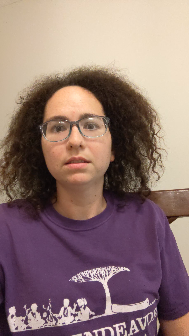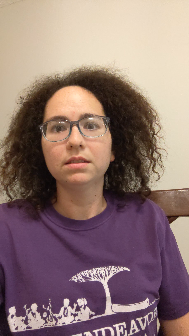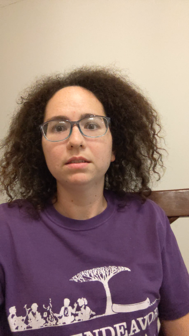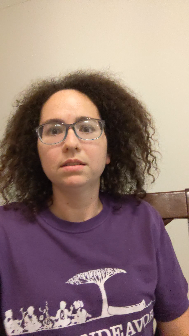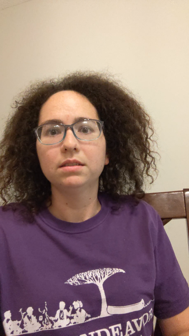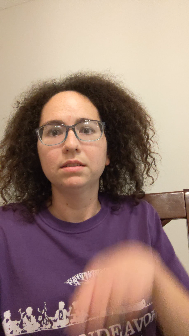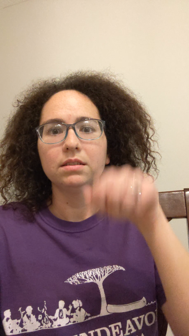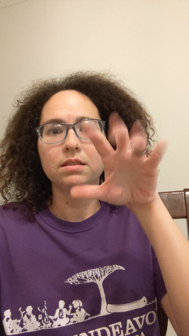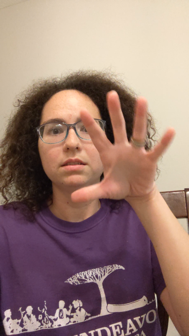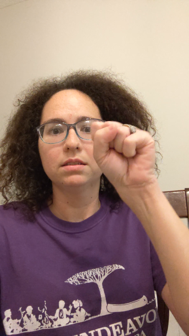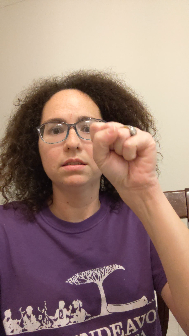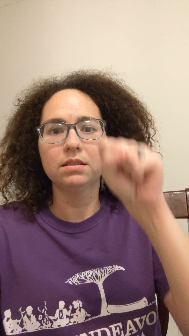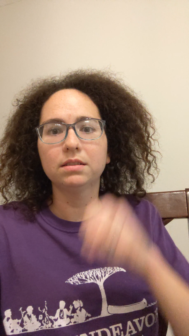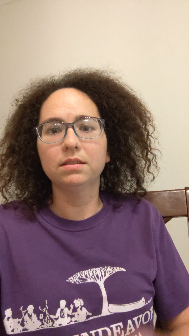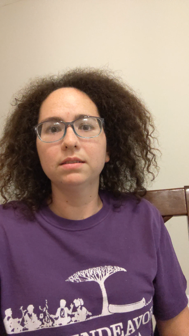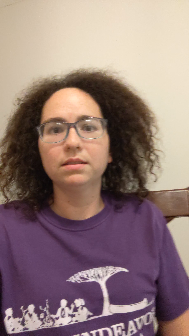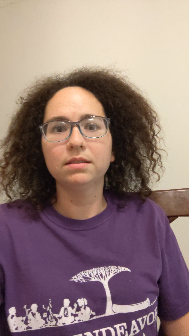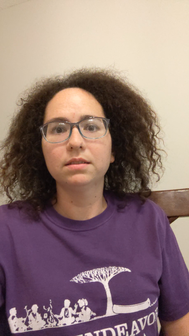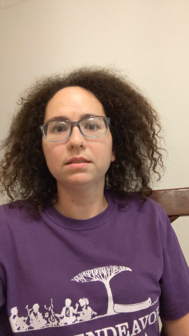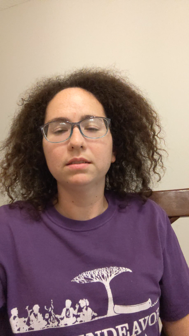catch